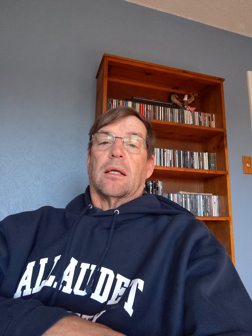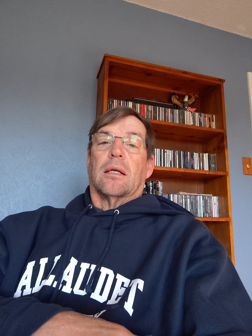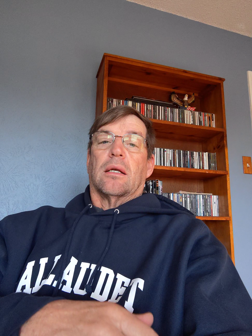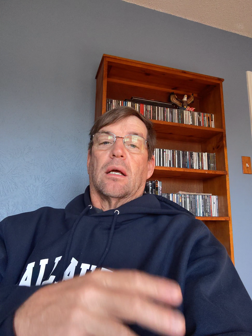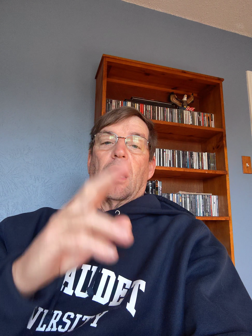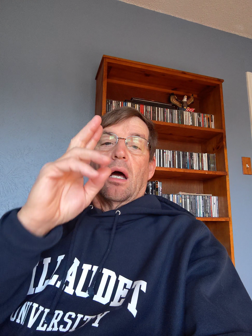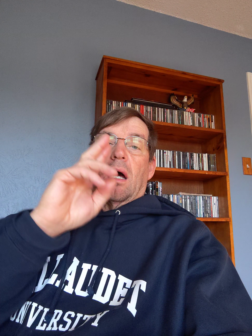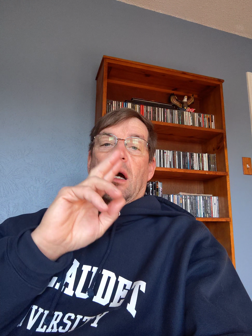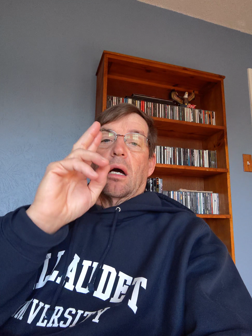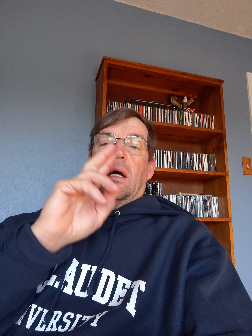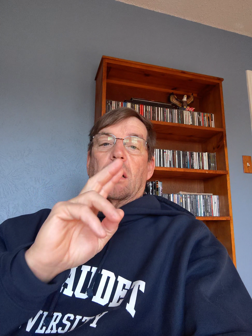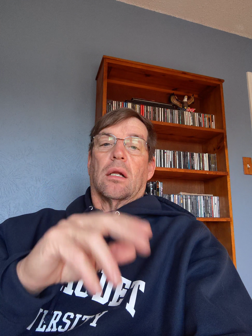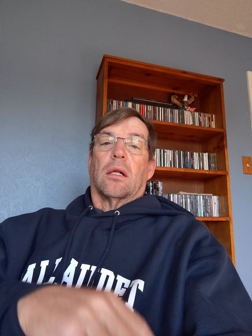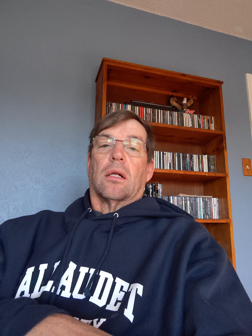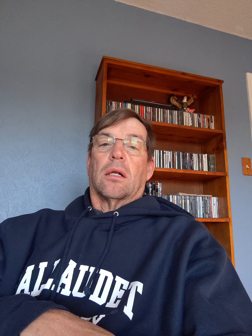uncle